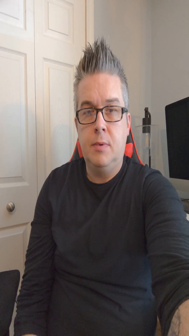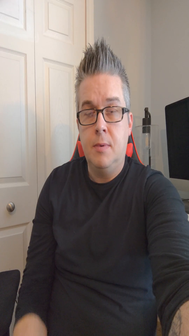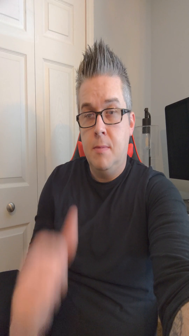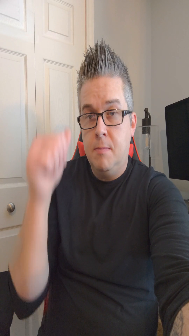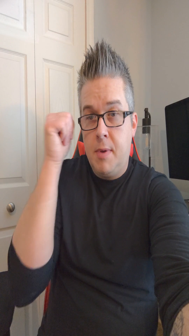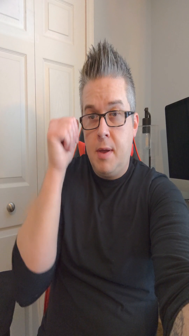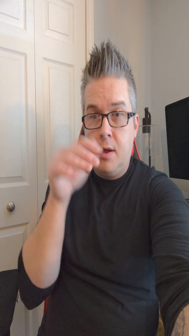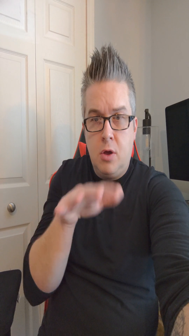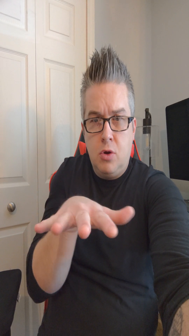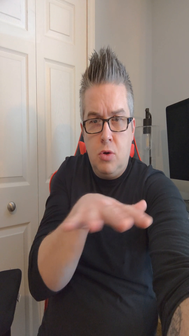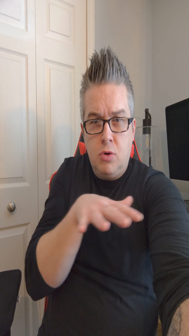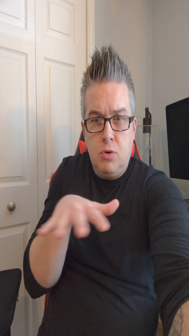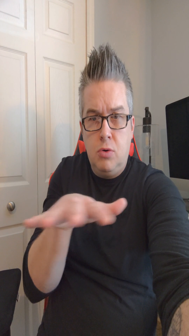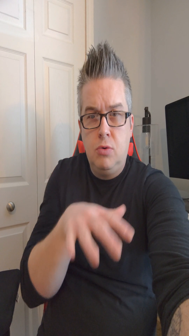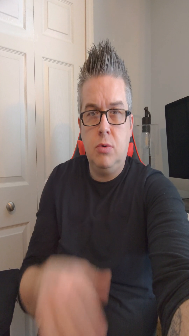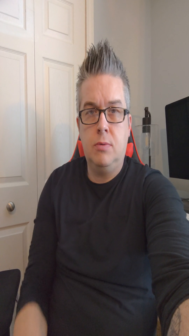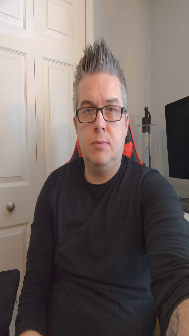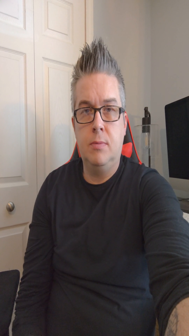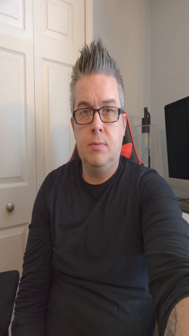backyard